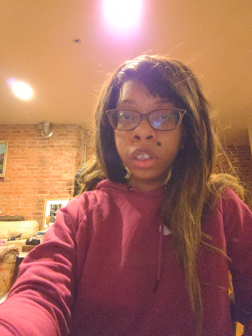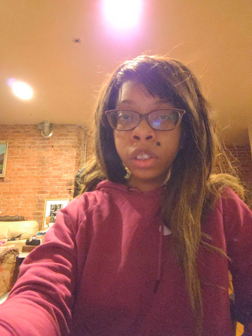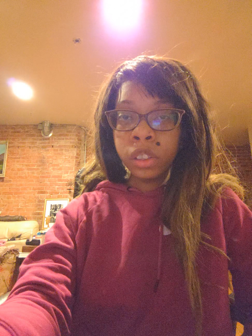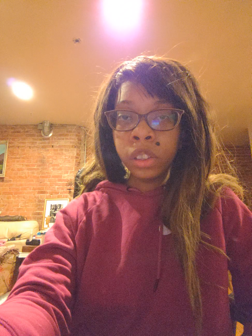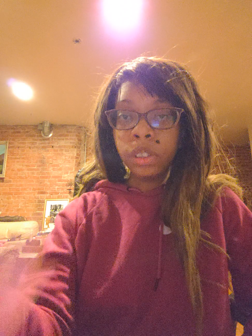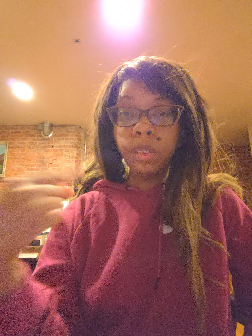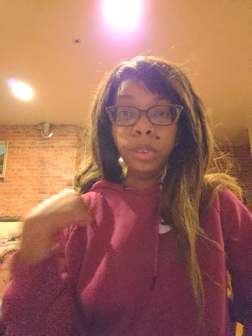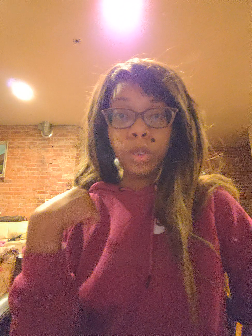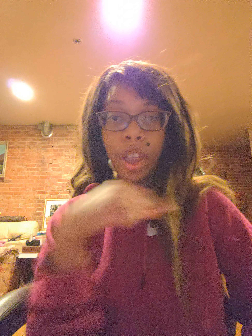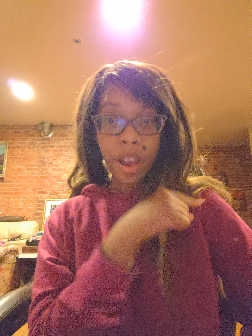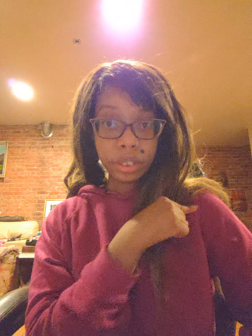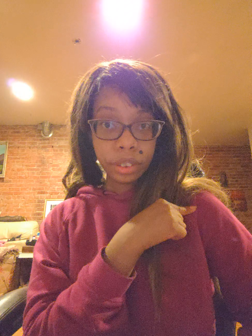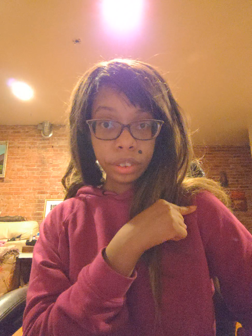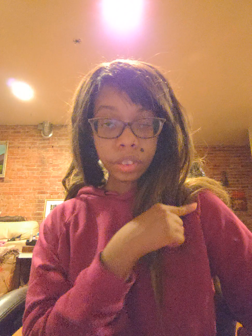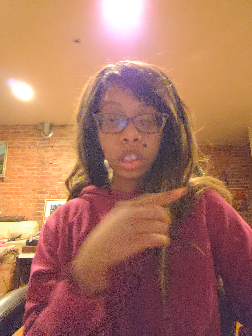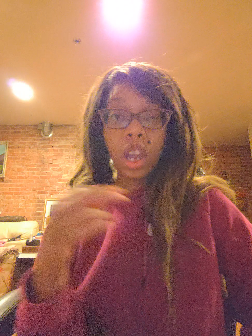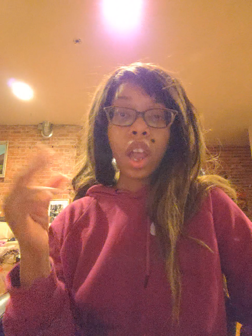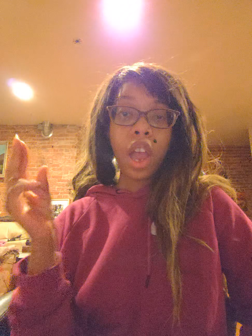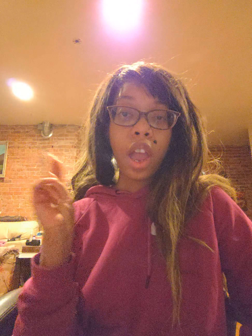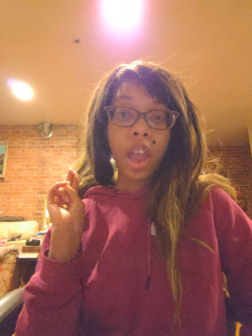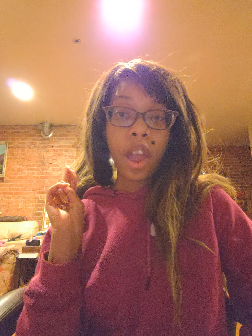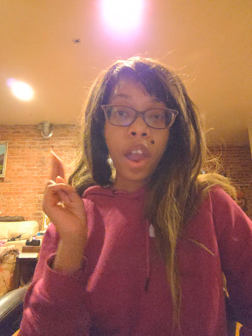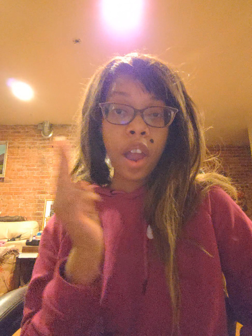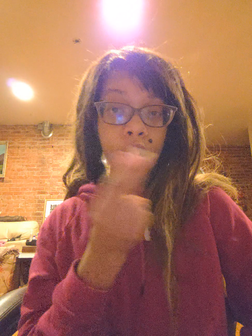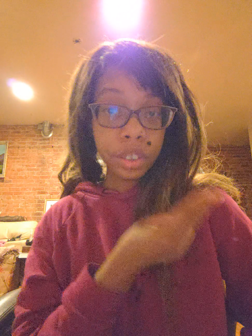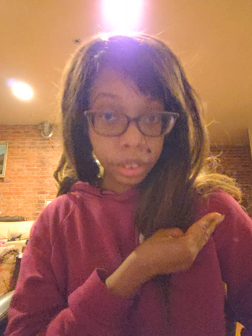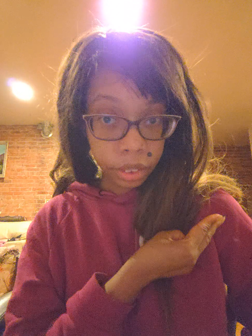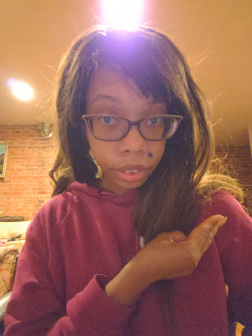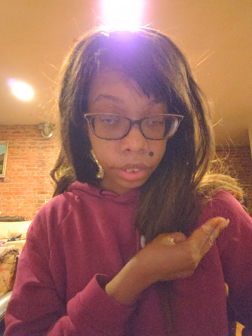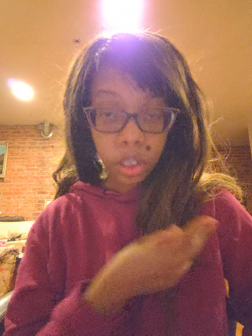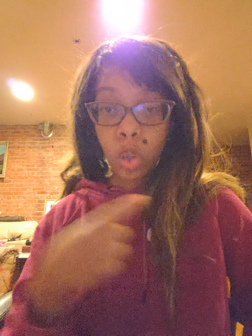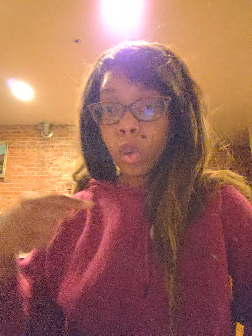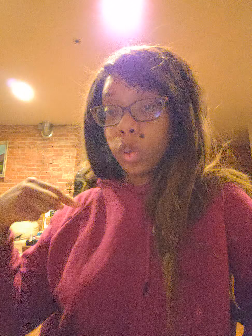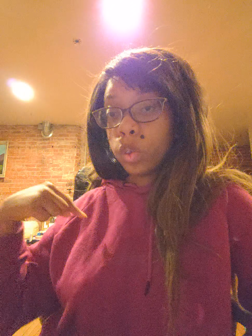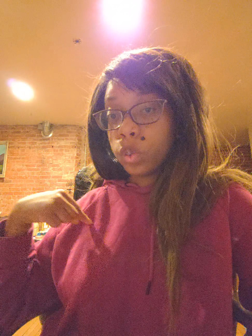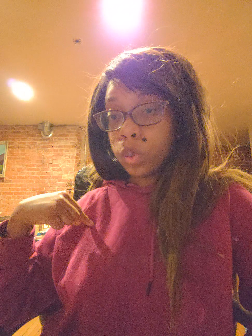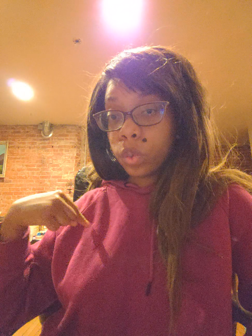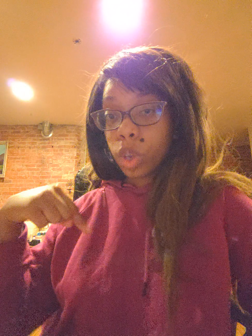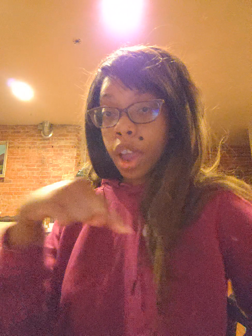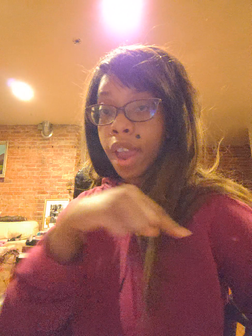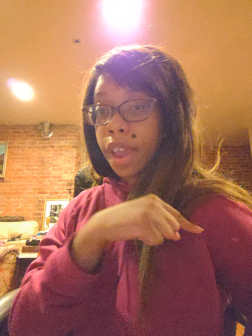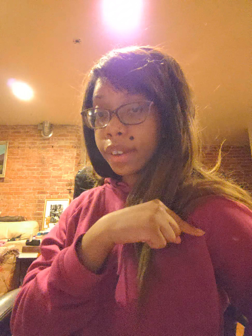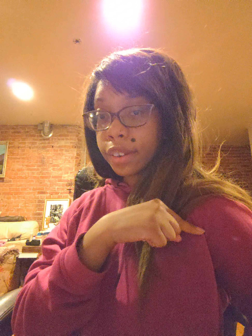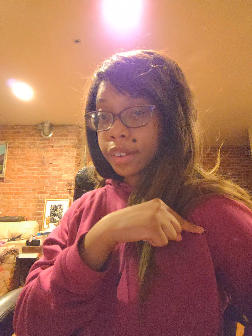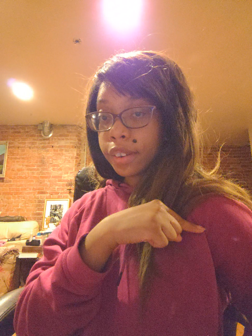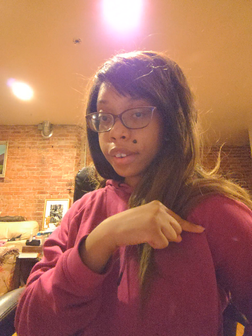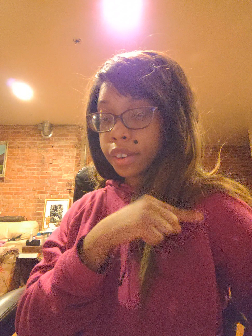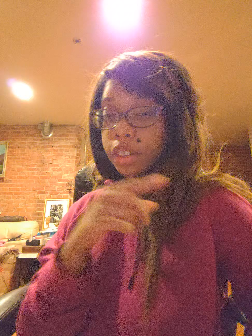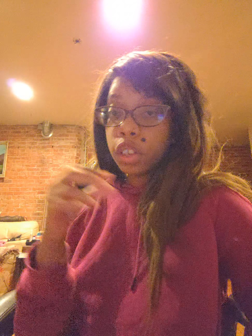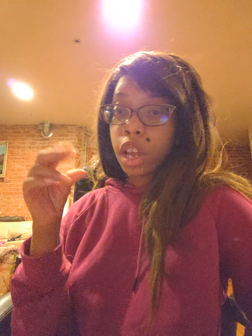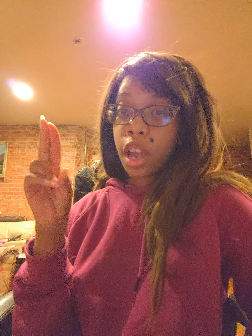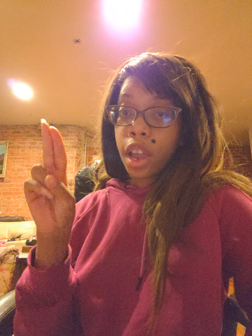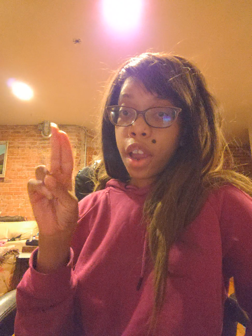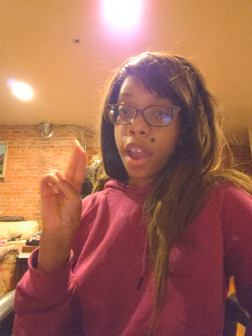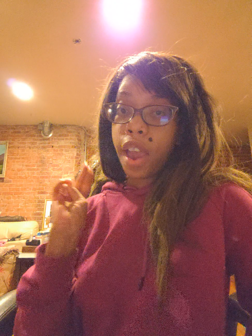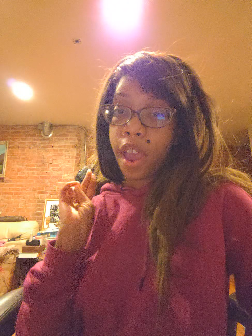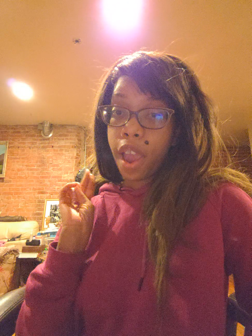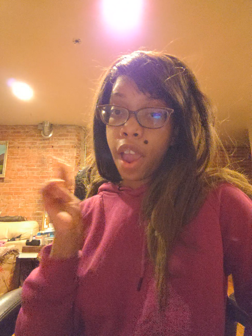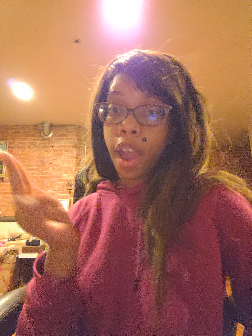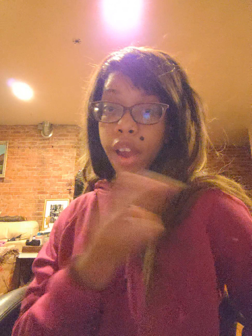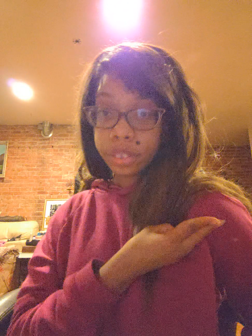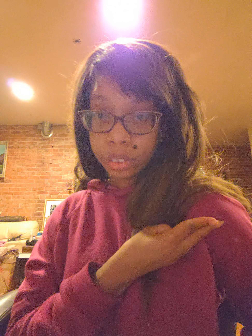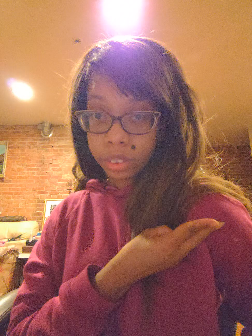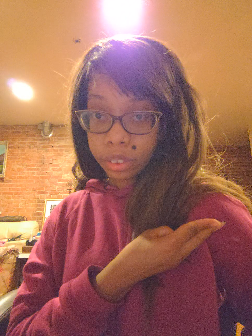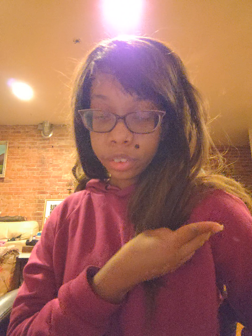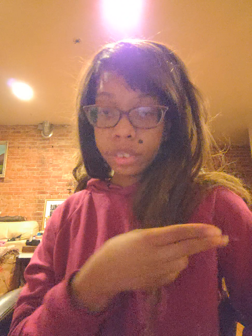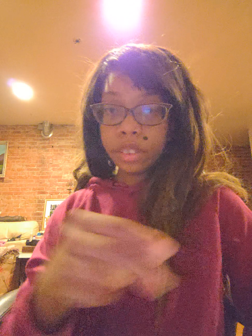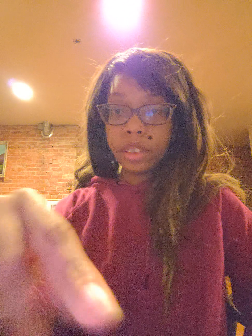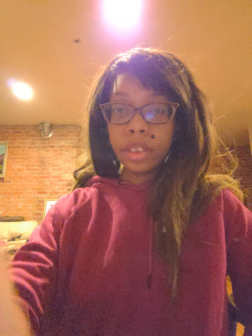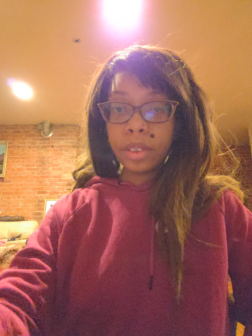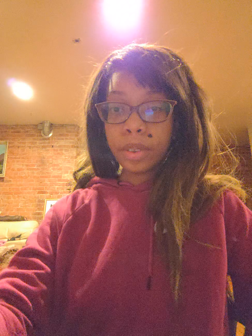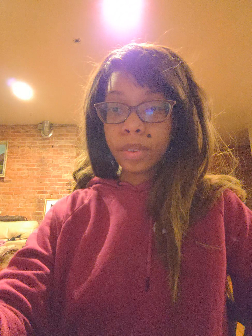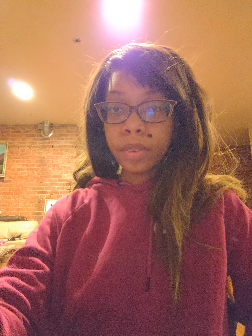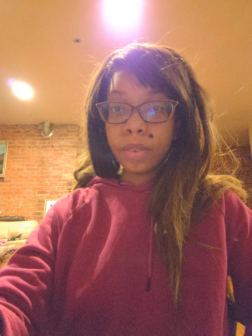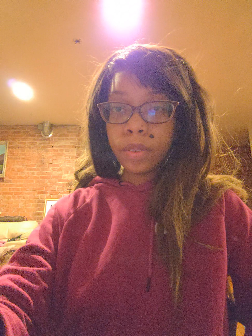we